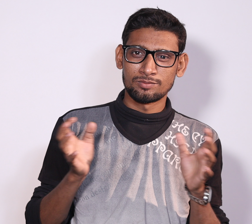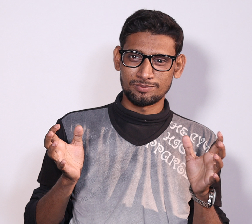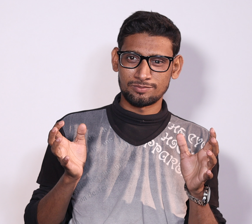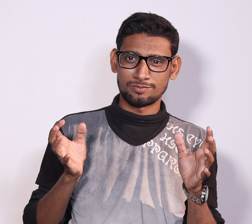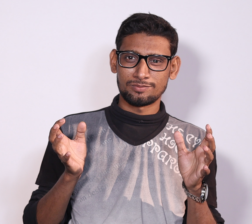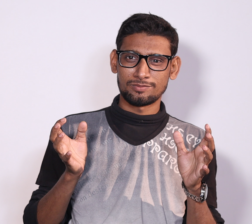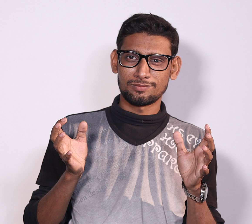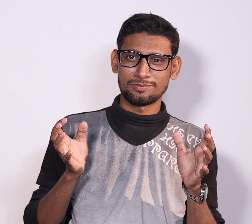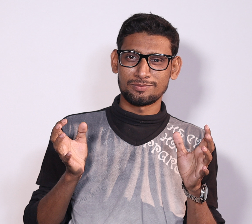surprise